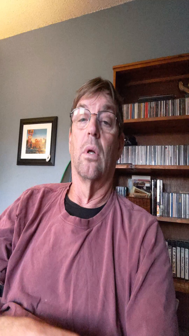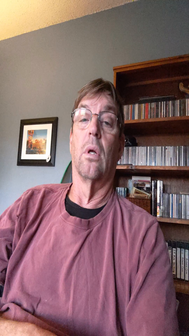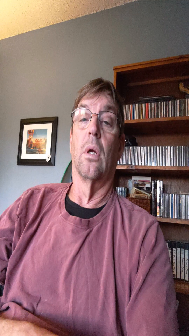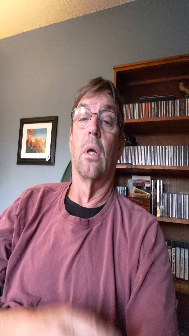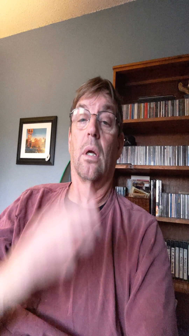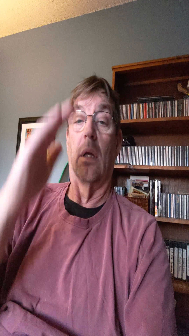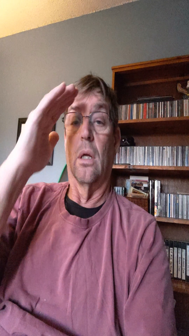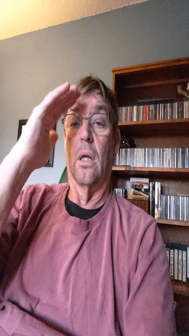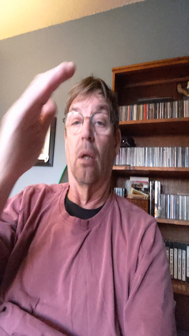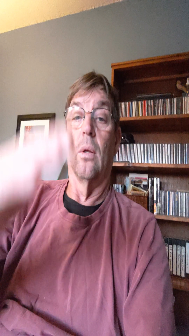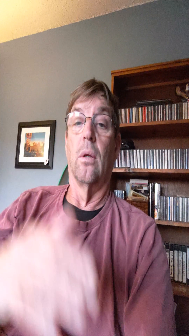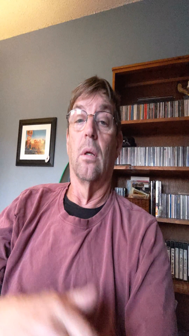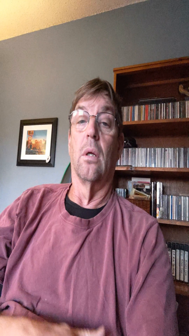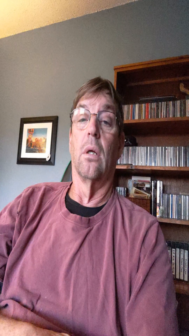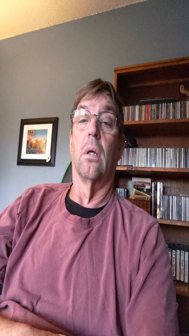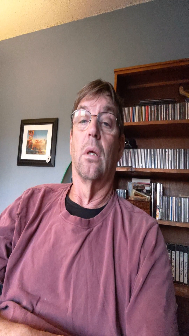hello